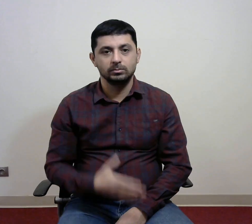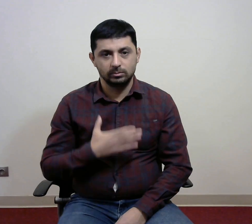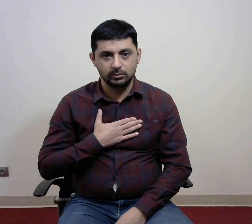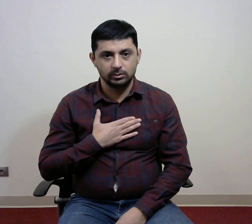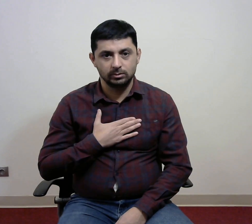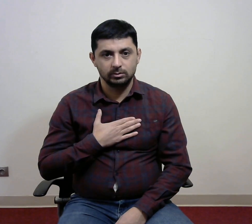mən